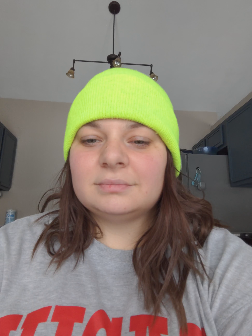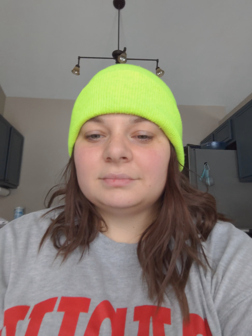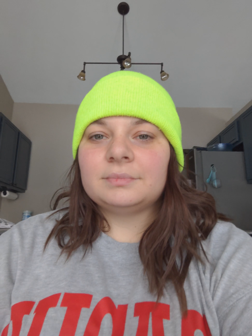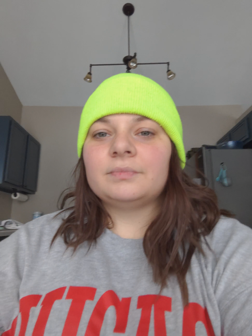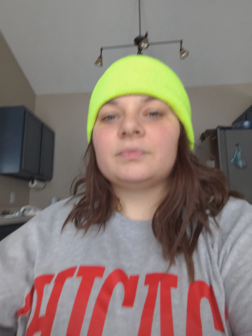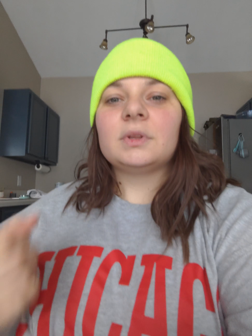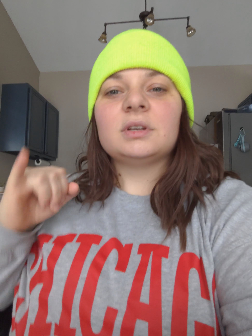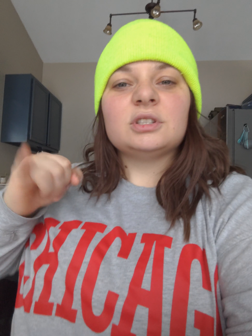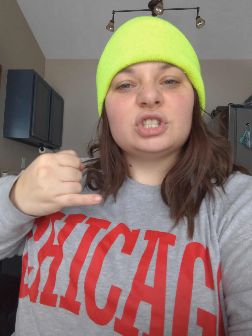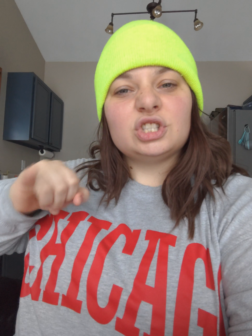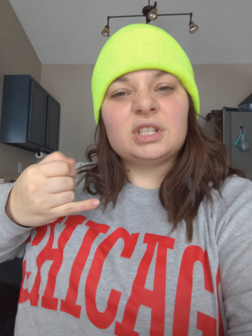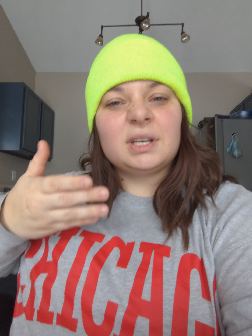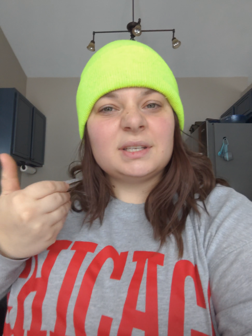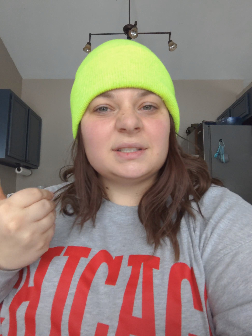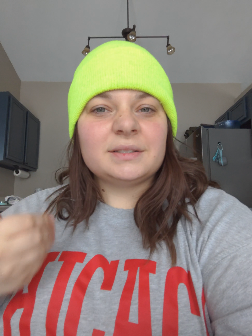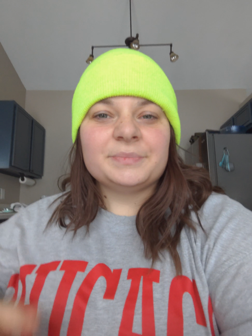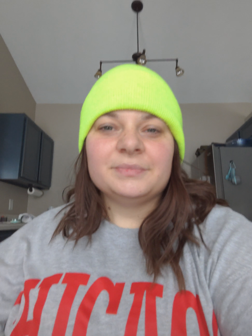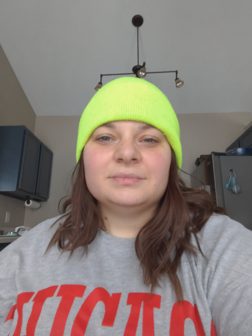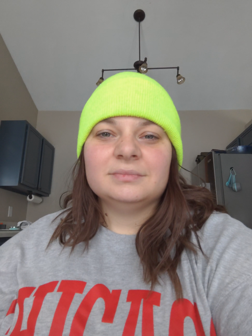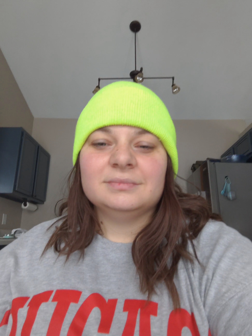jeans